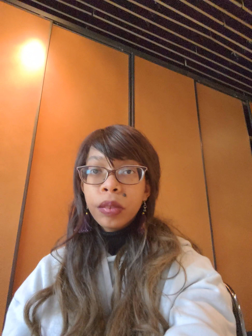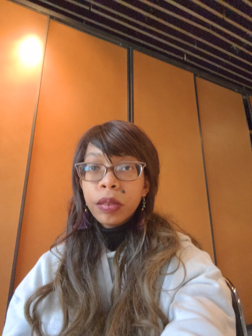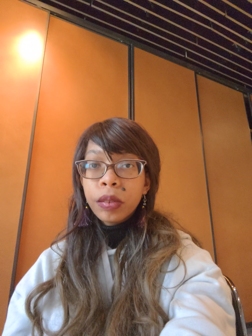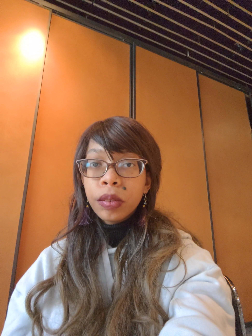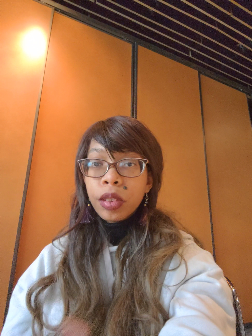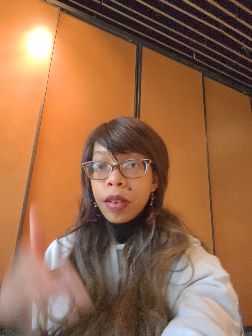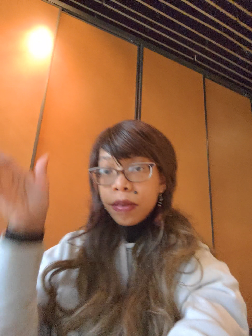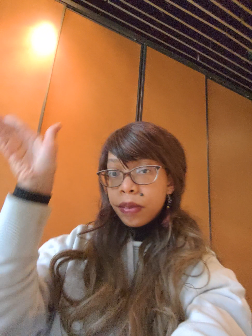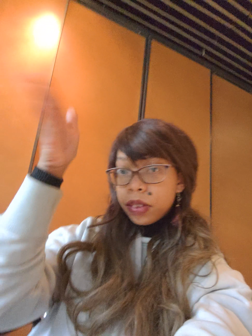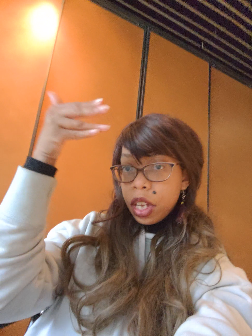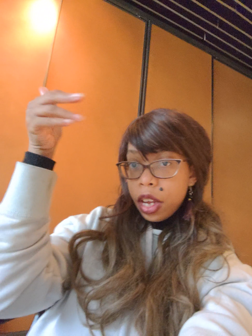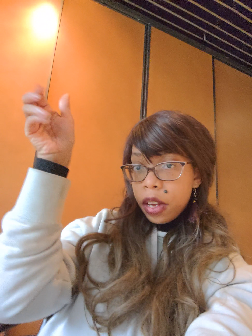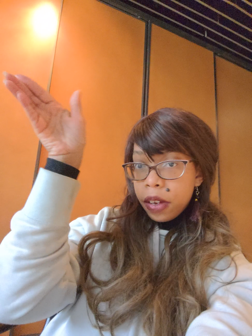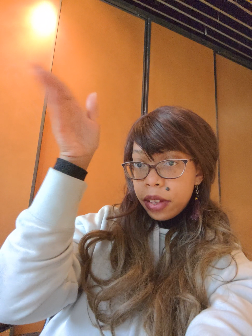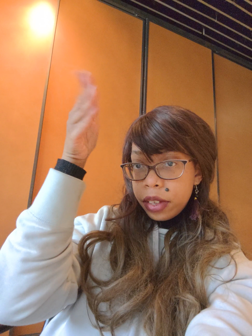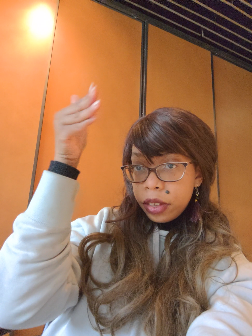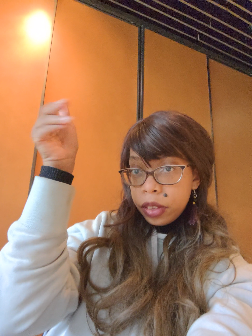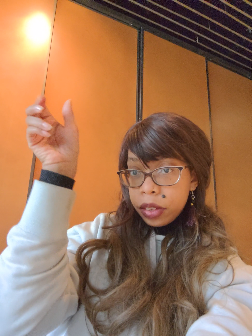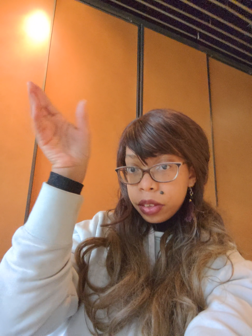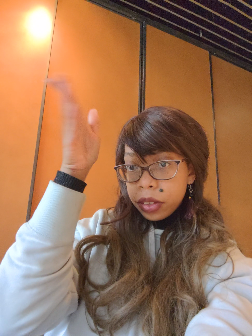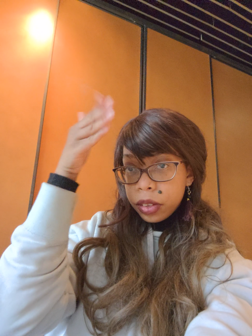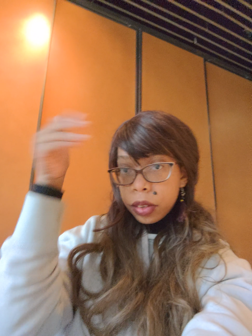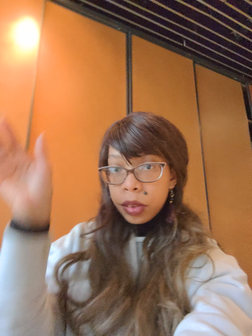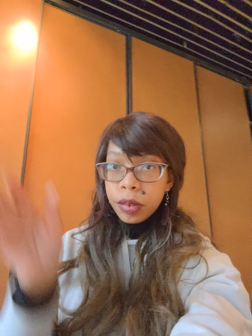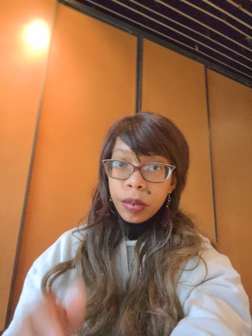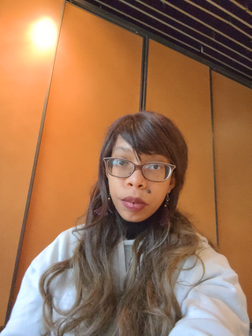flag